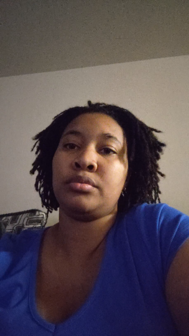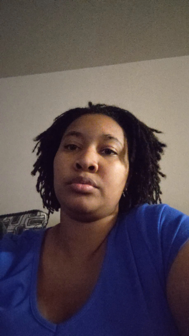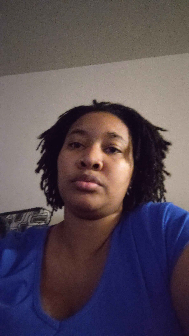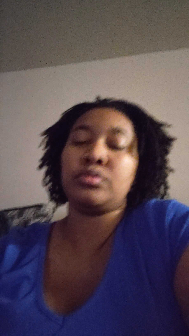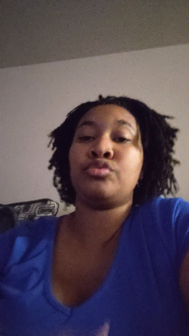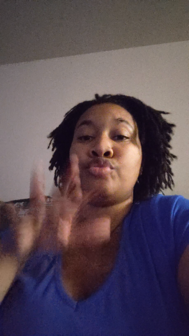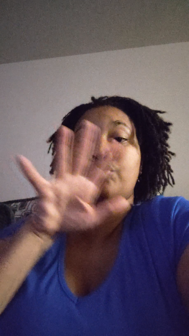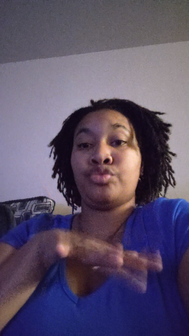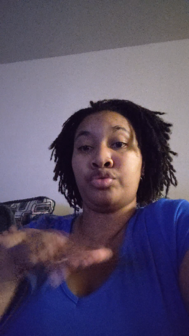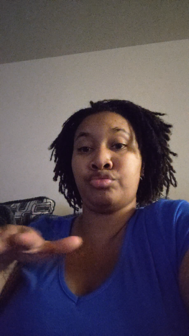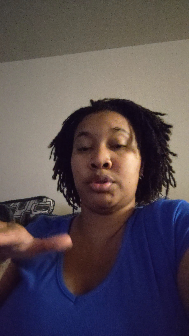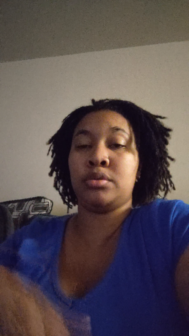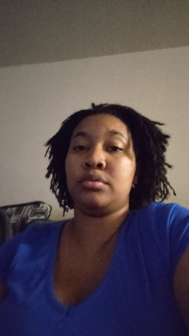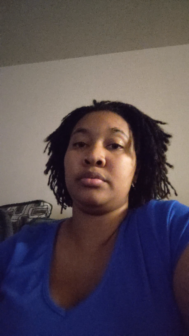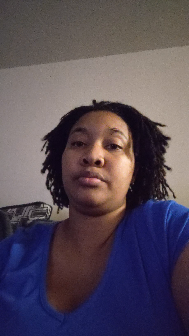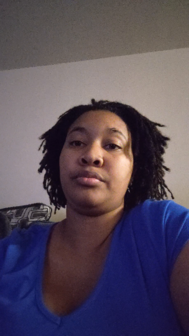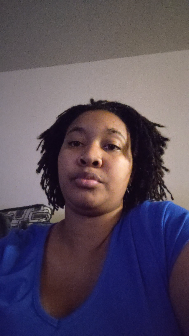children